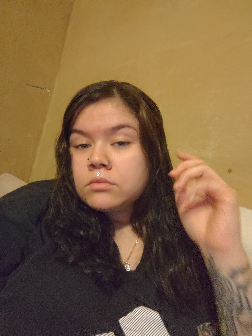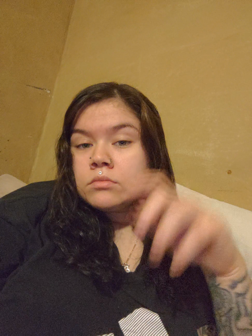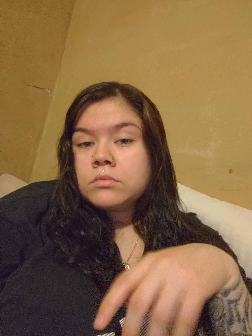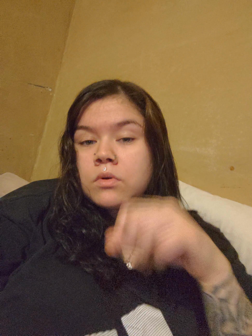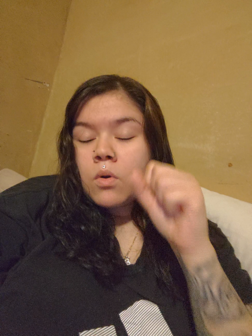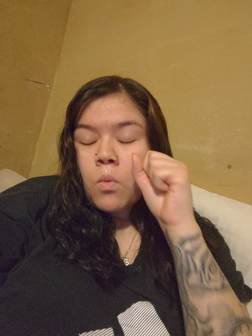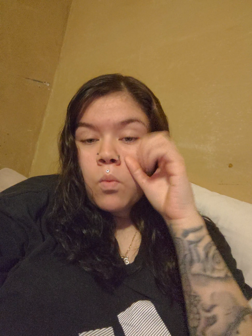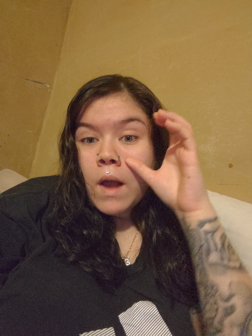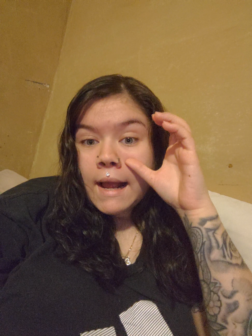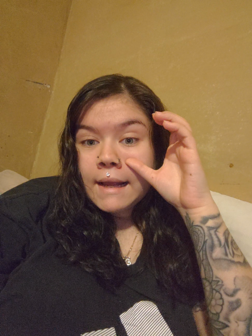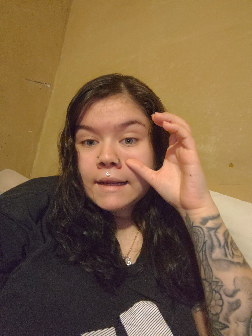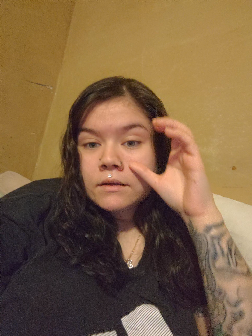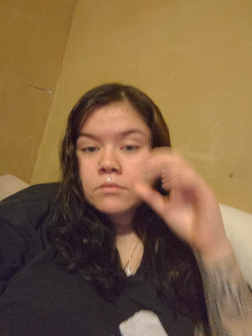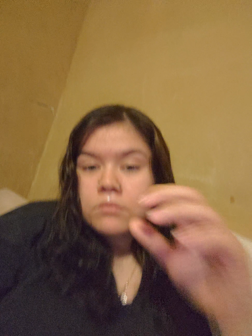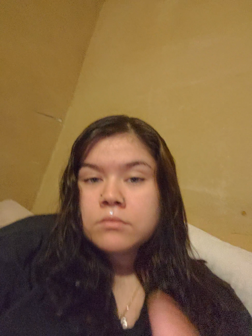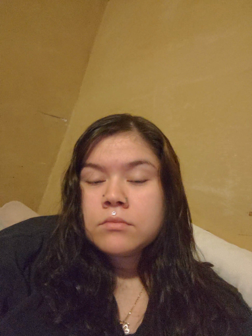awake